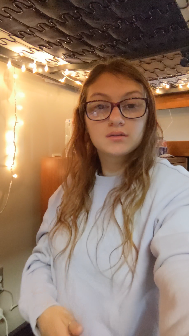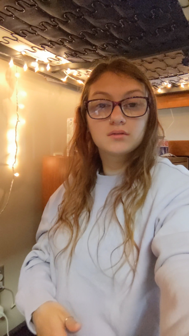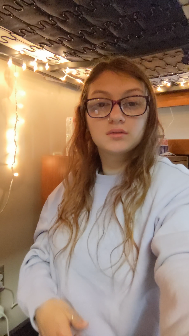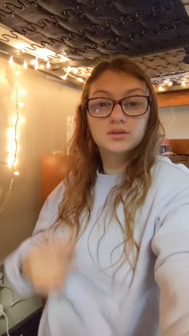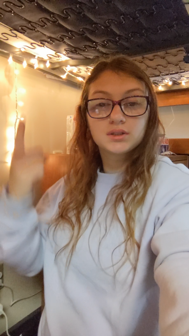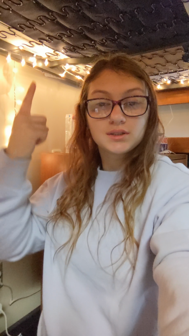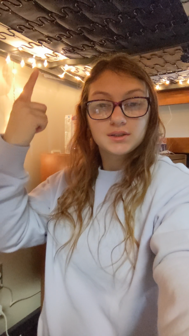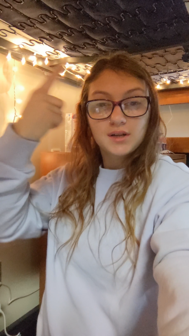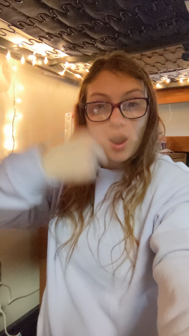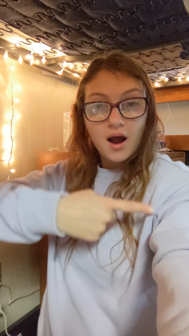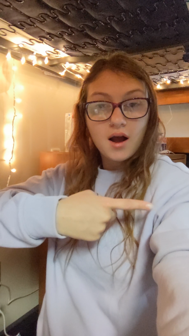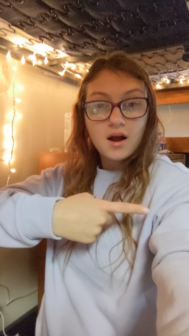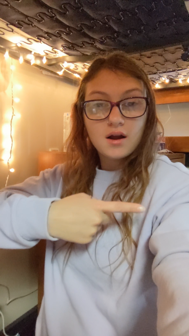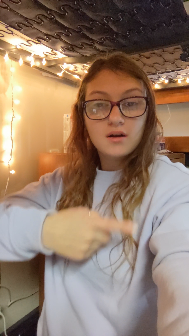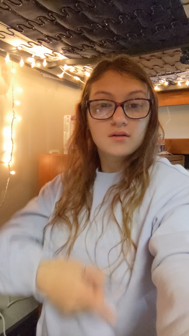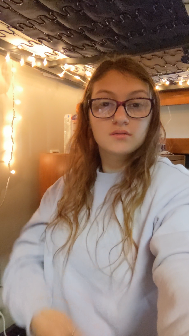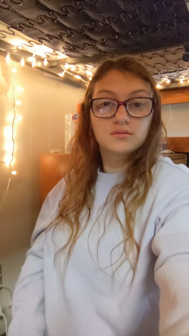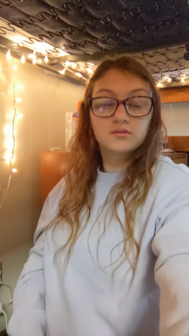day